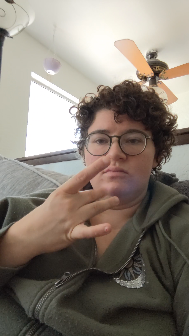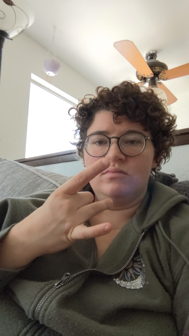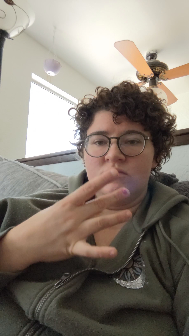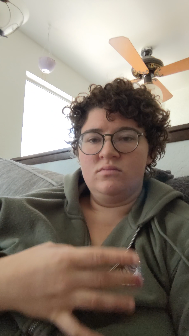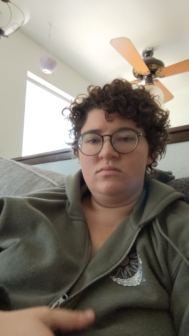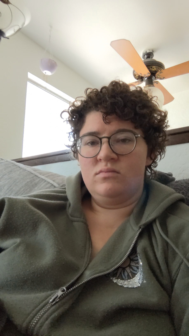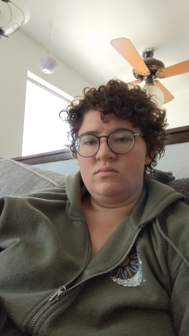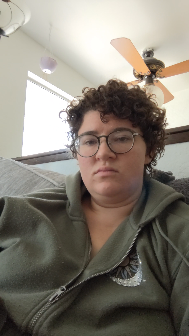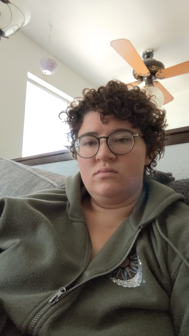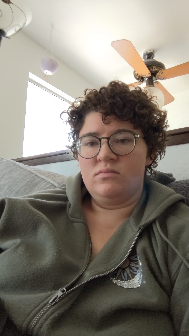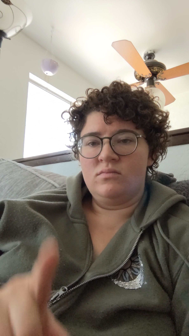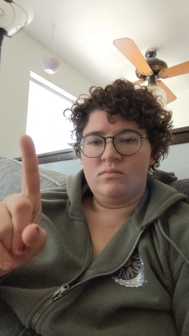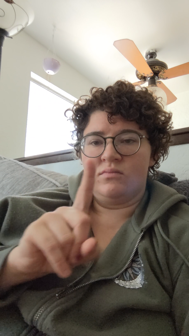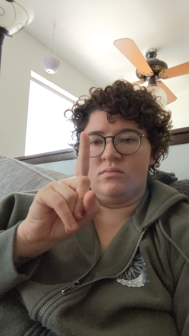bump